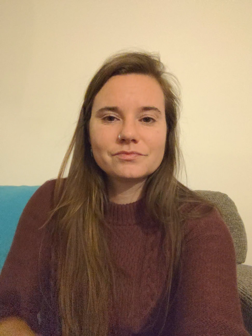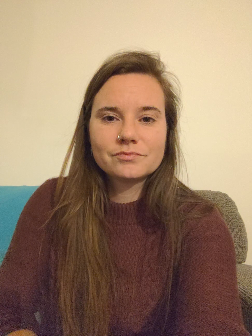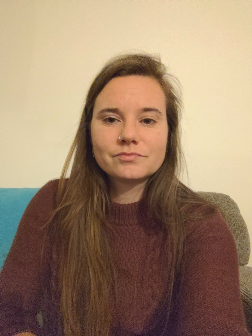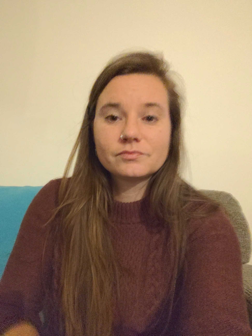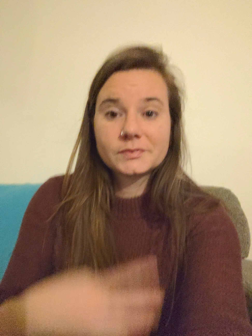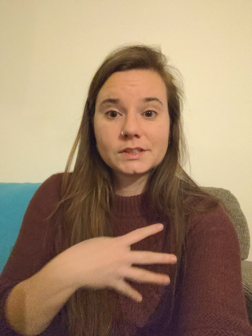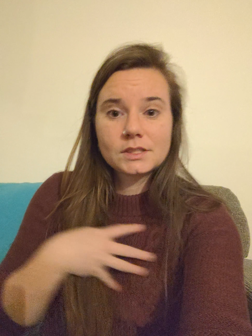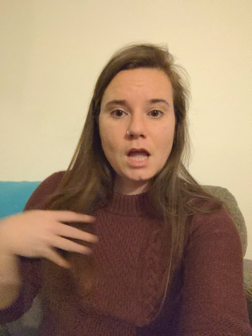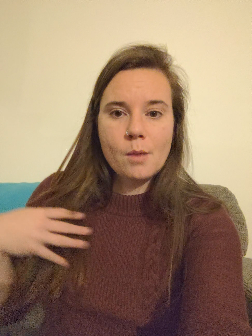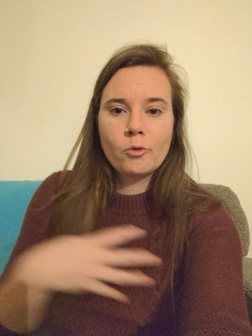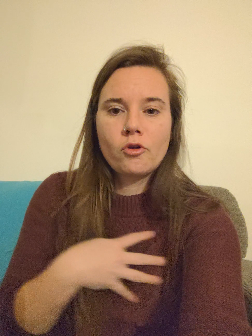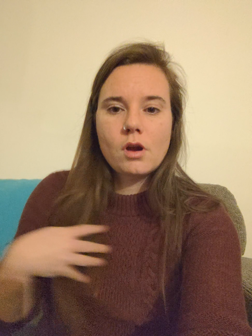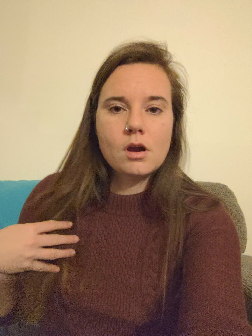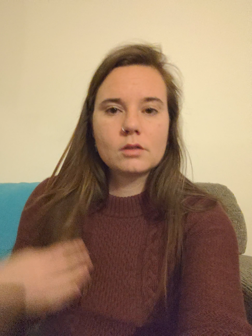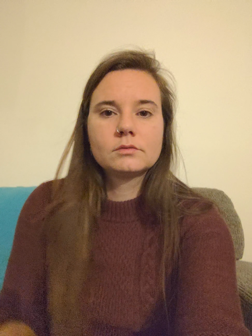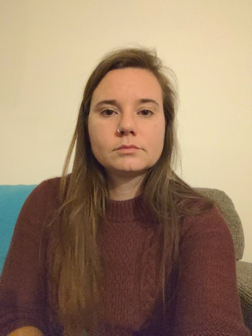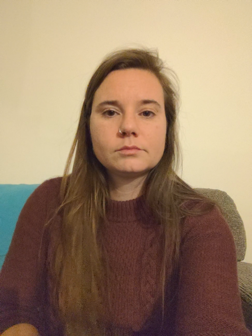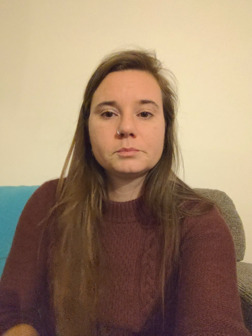zebra